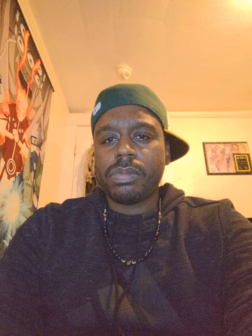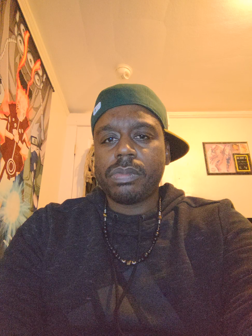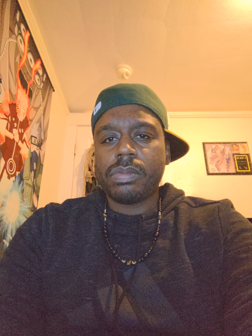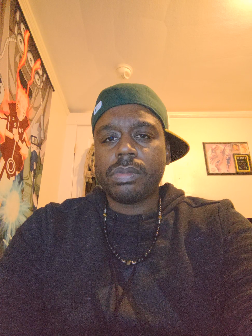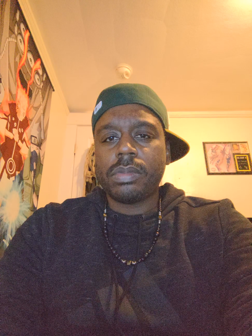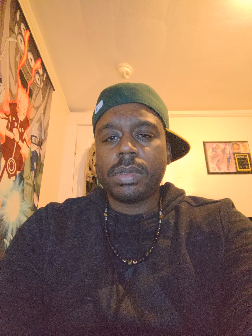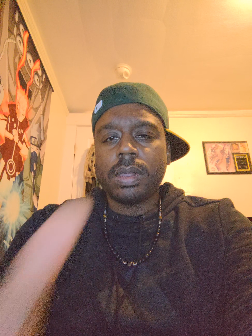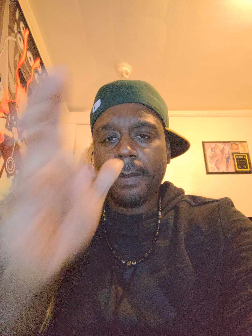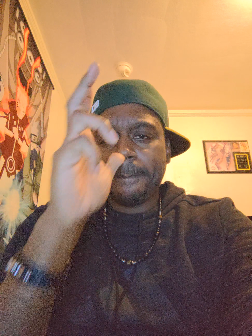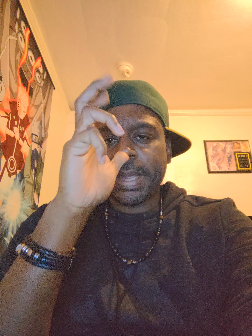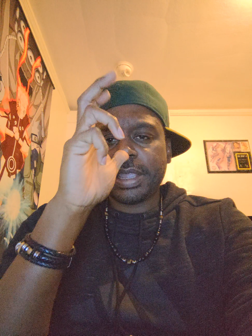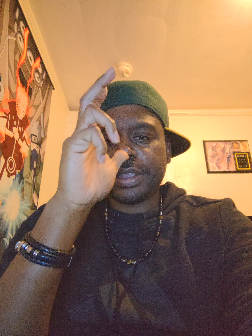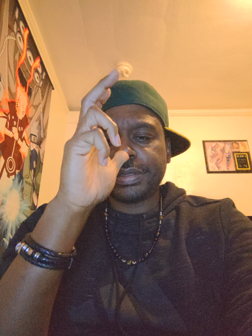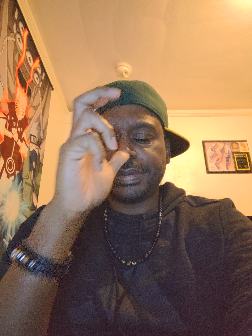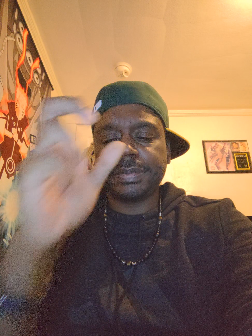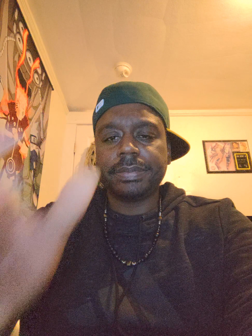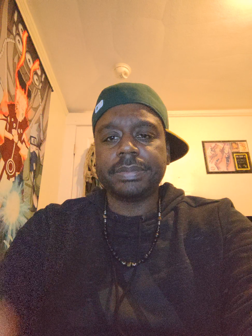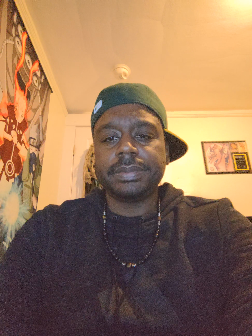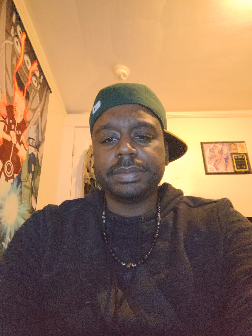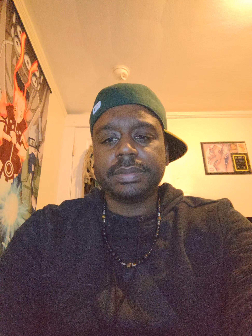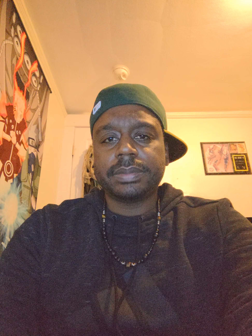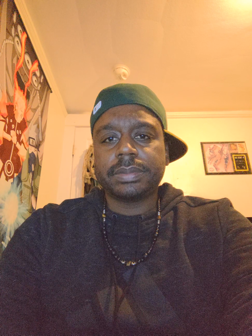bug